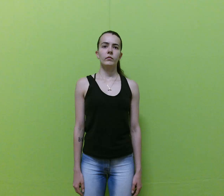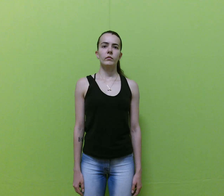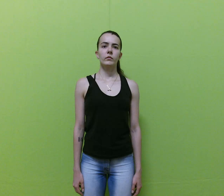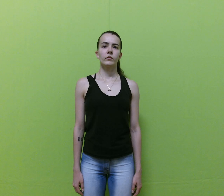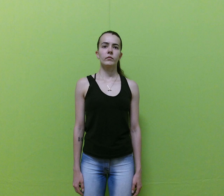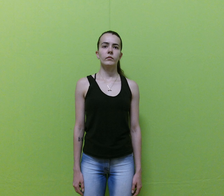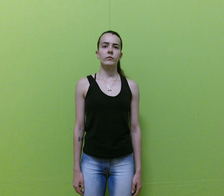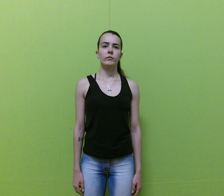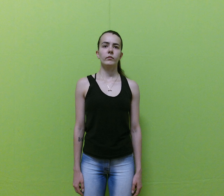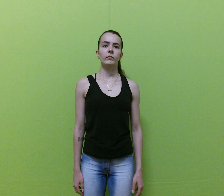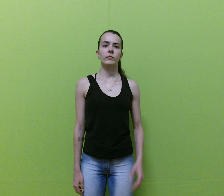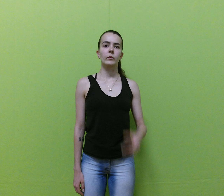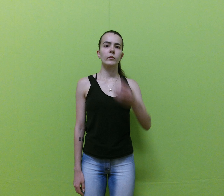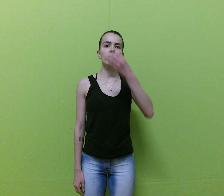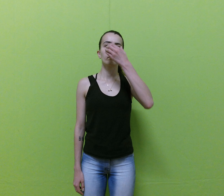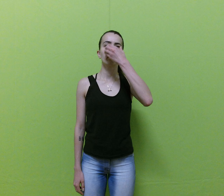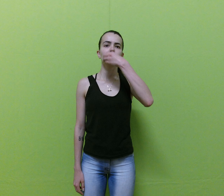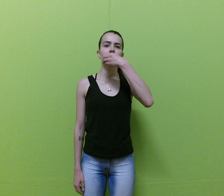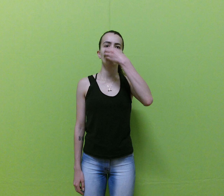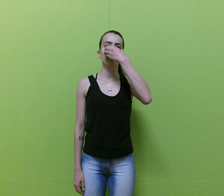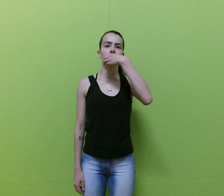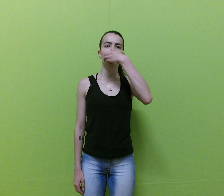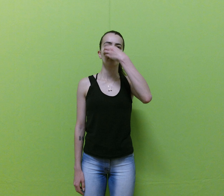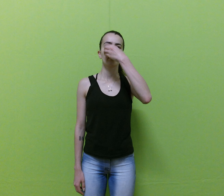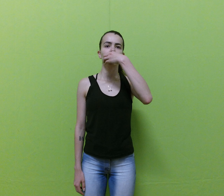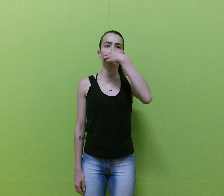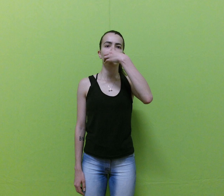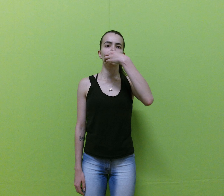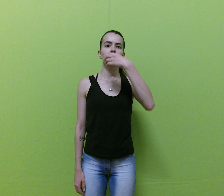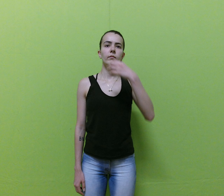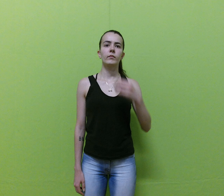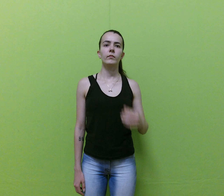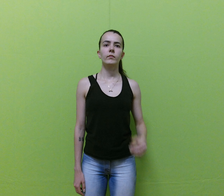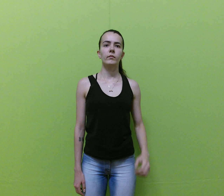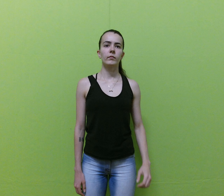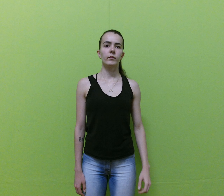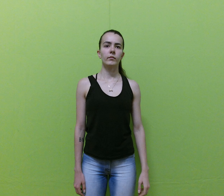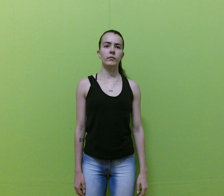maçã